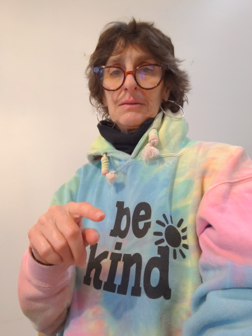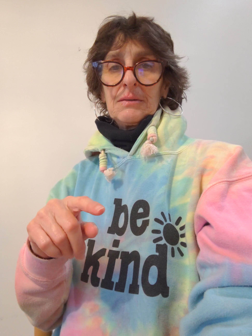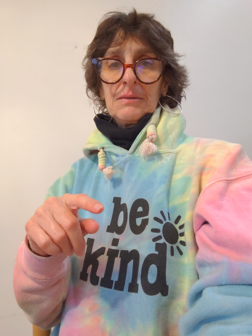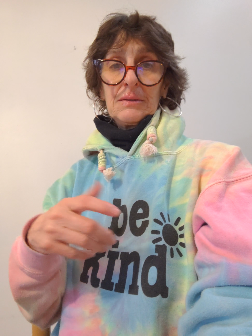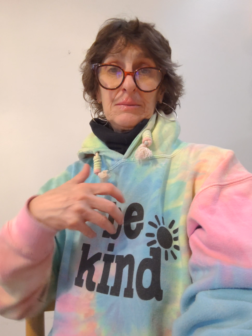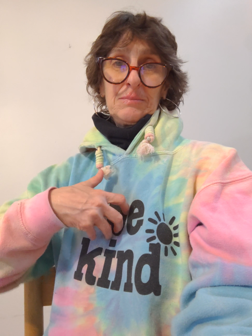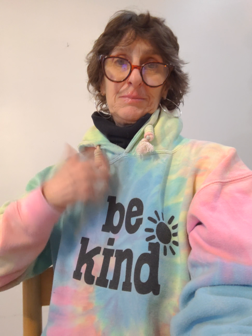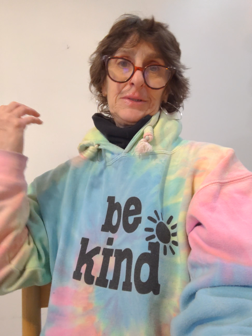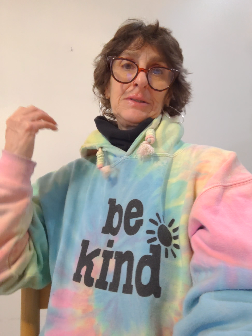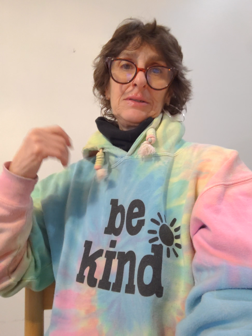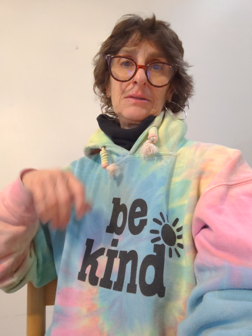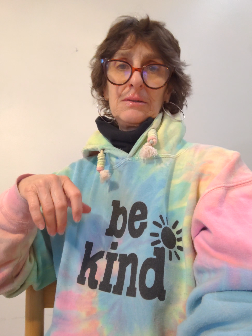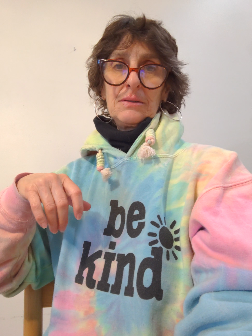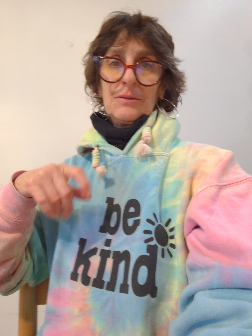mad